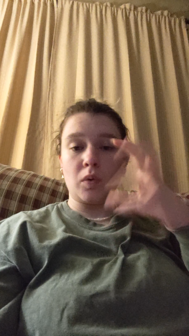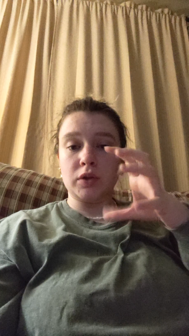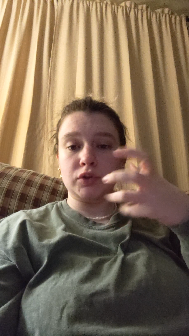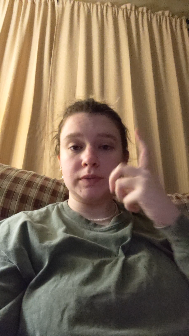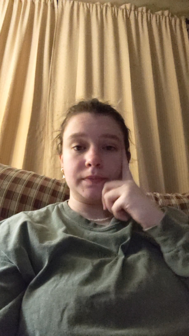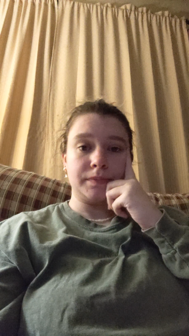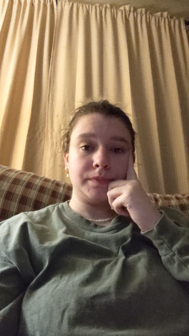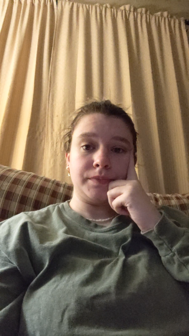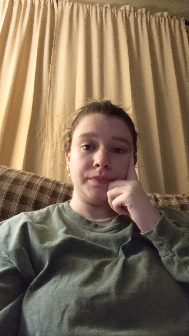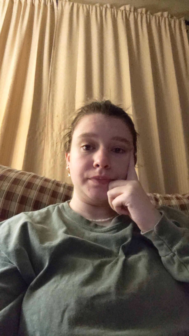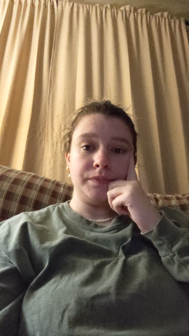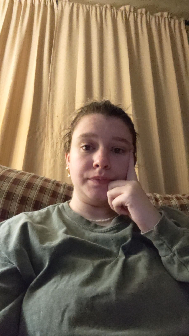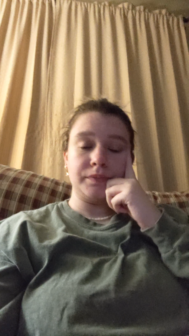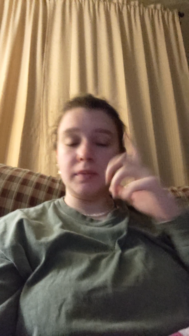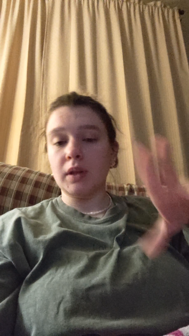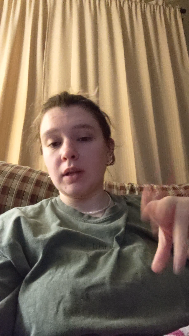diaper